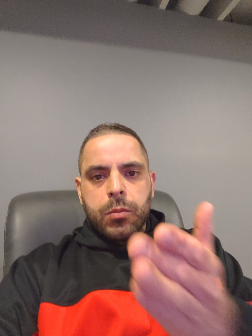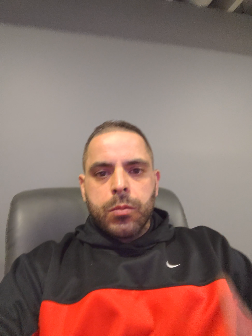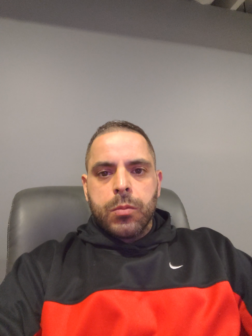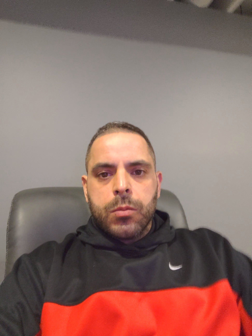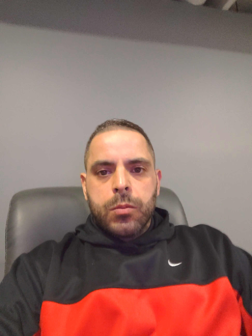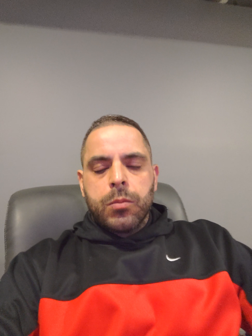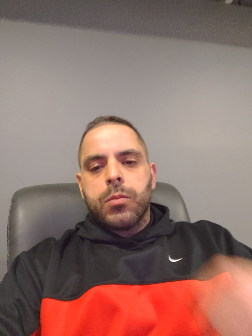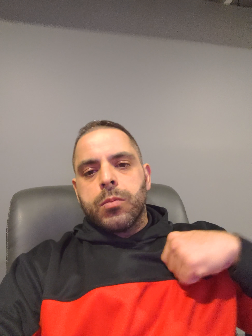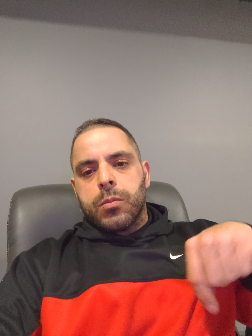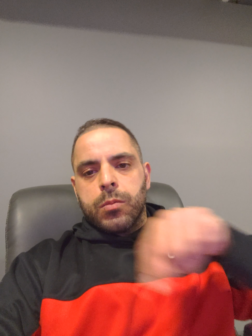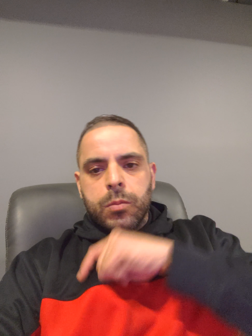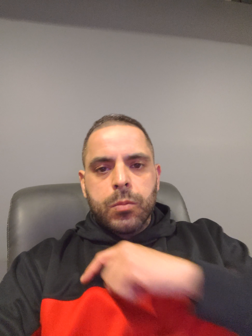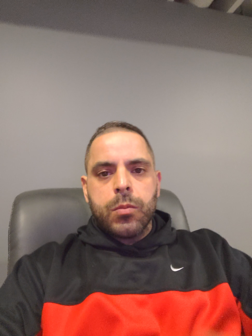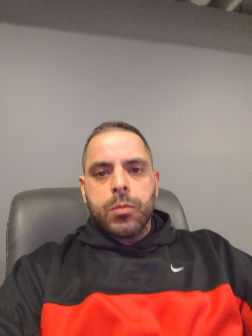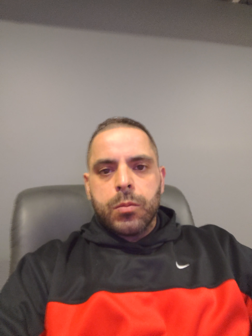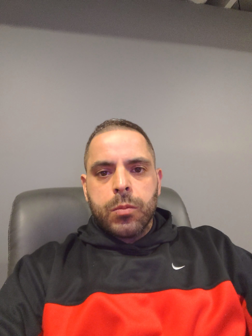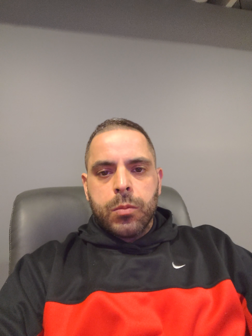we